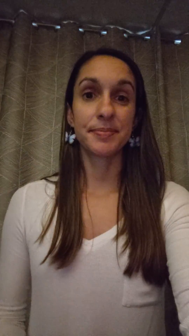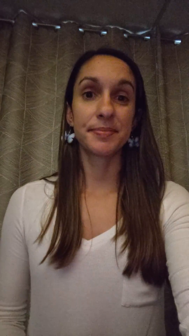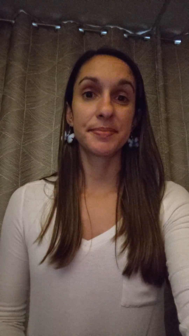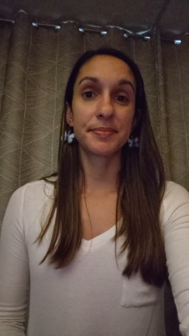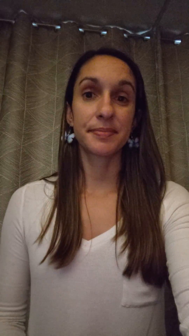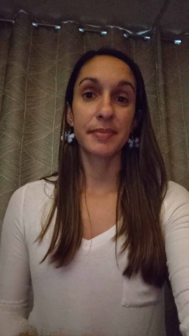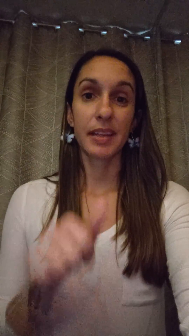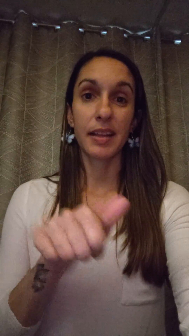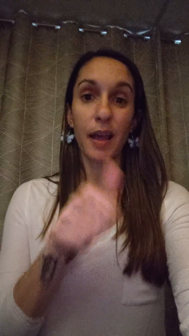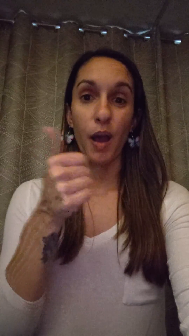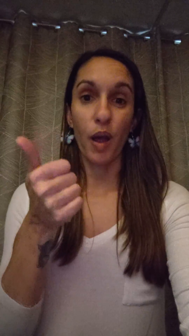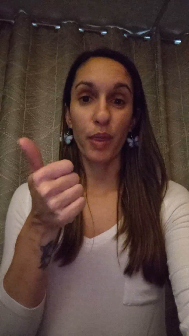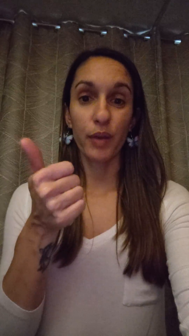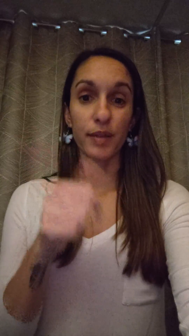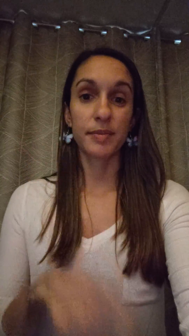other